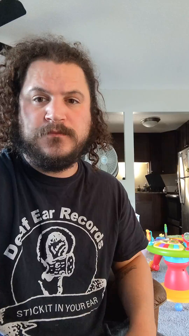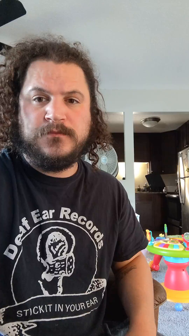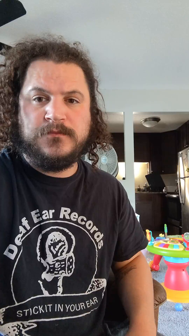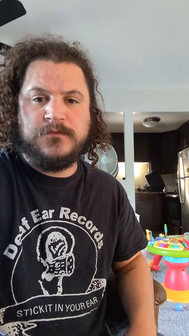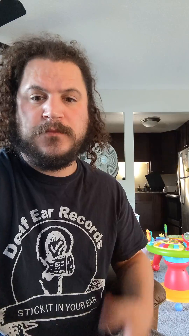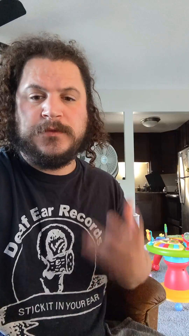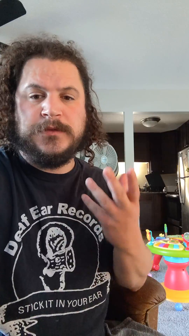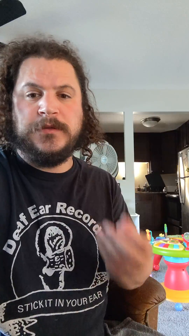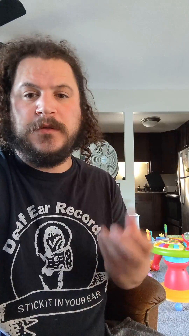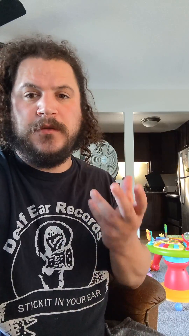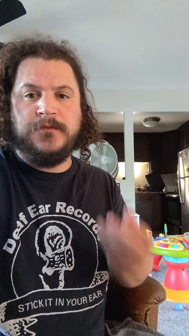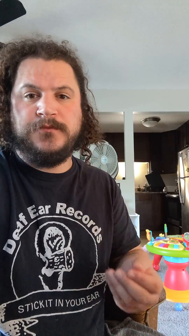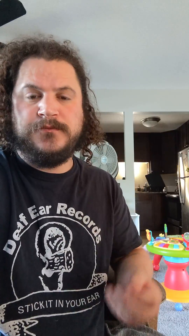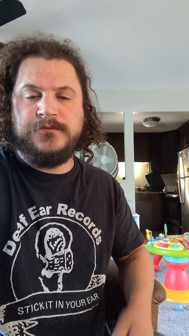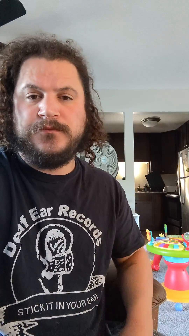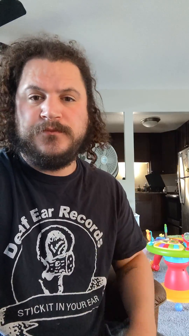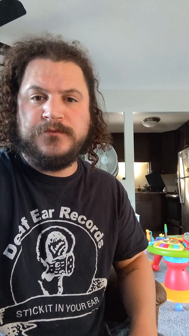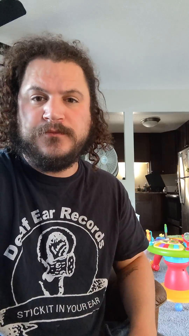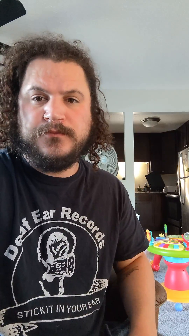gentle